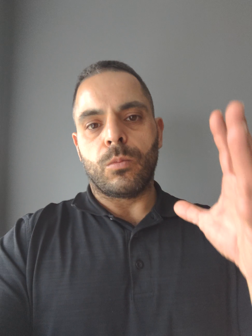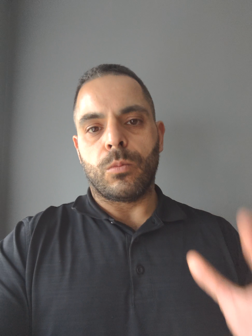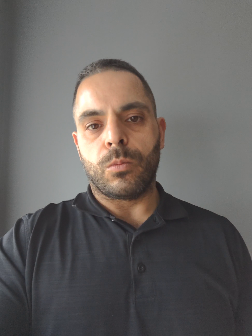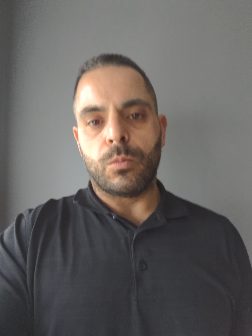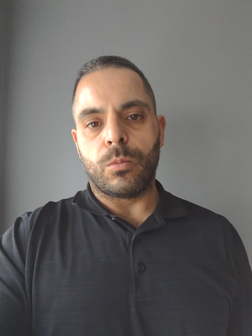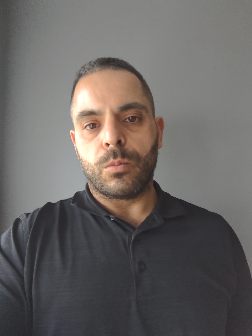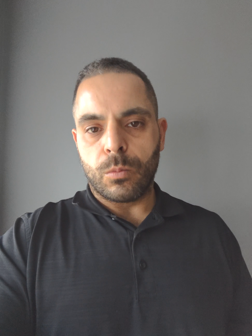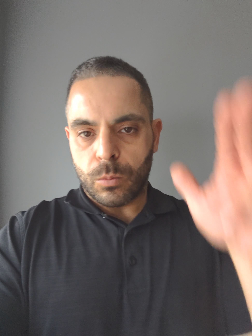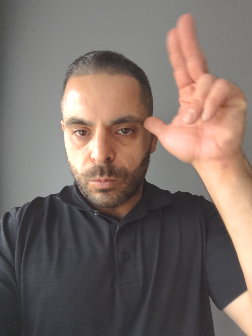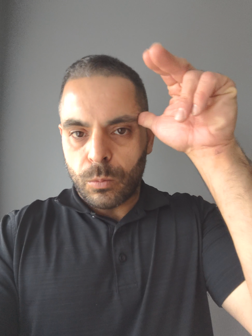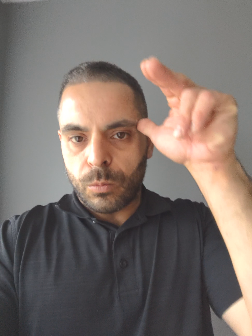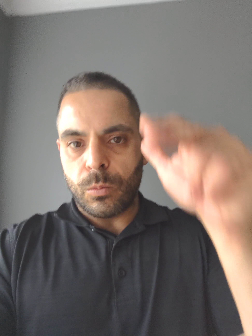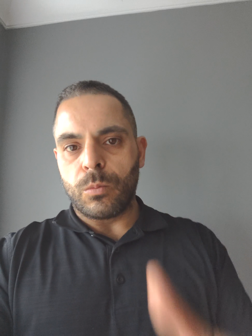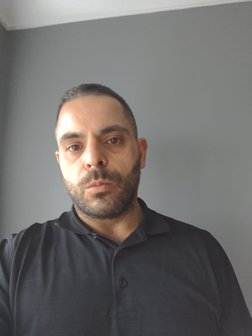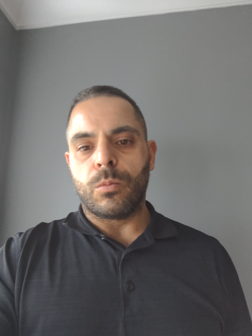horse